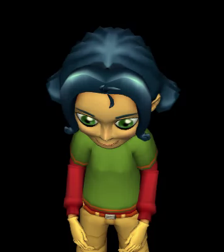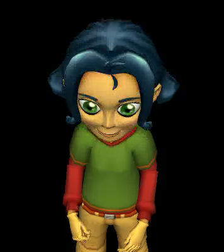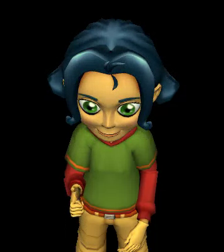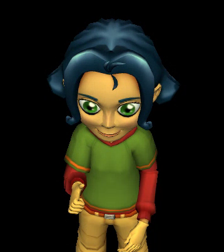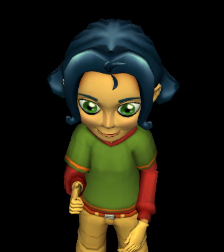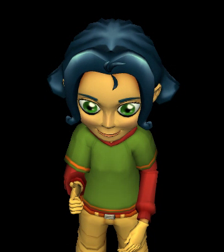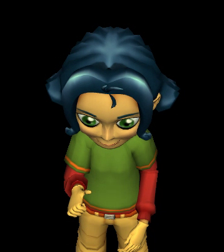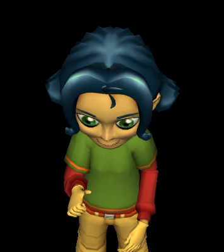أول